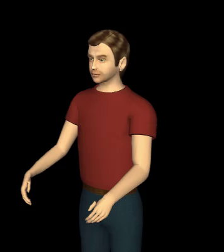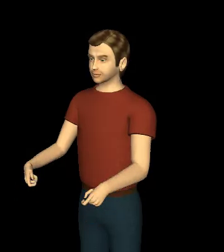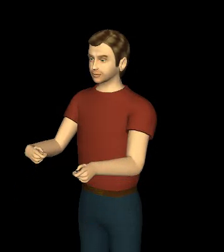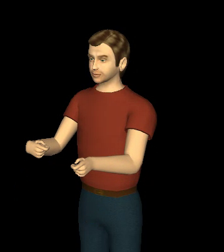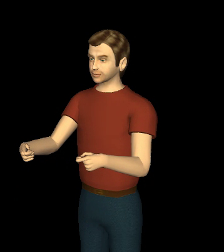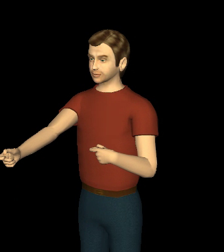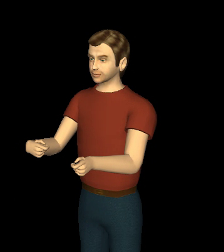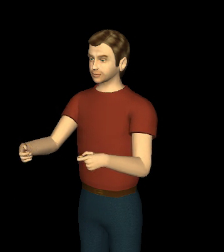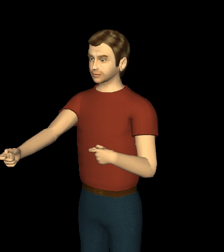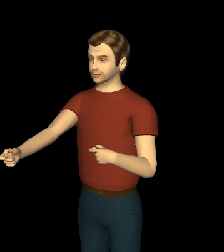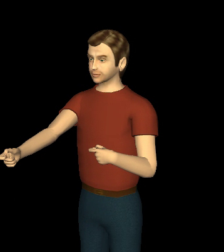تجارة